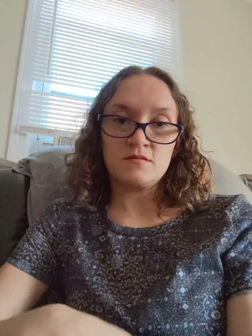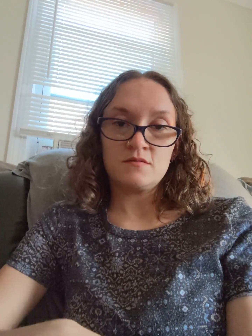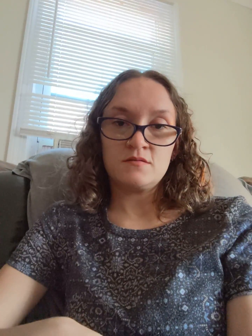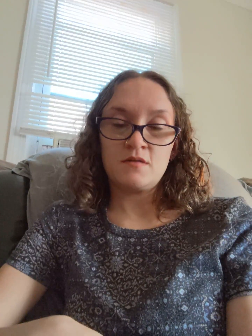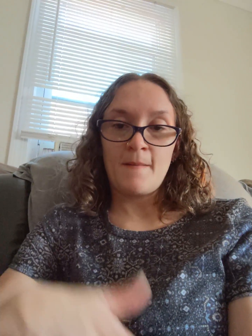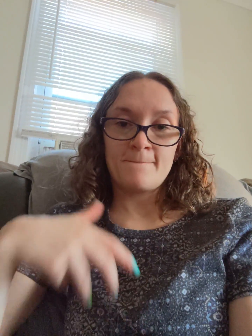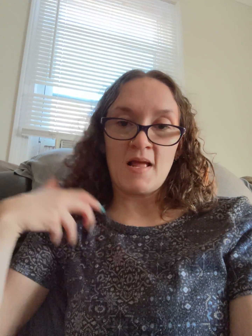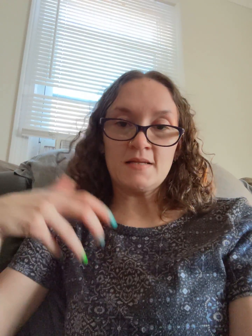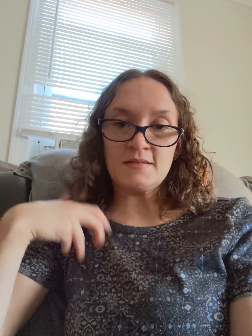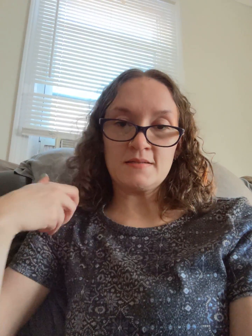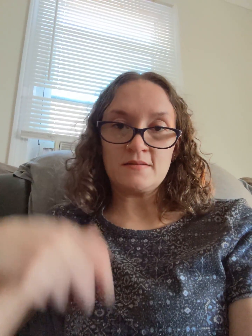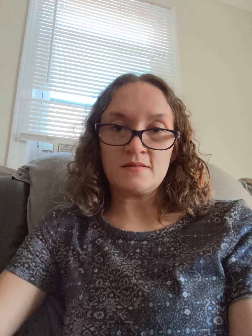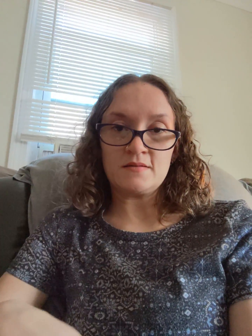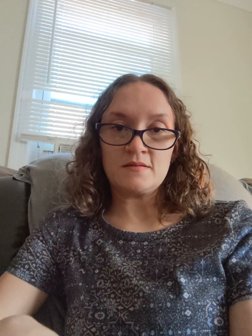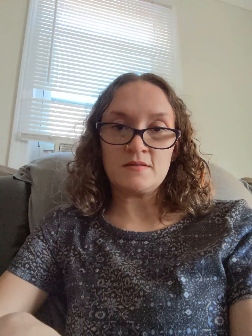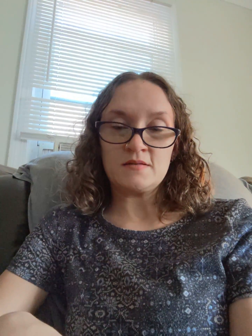monkey